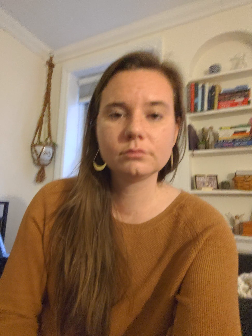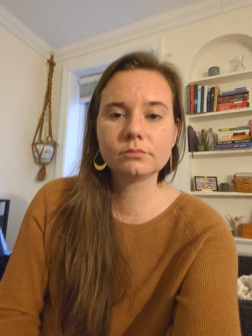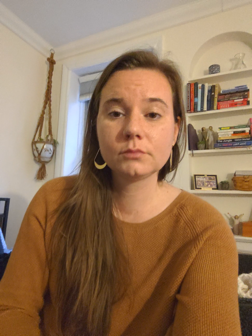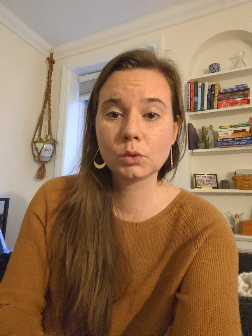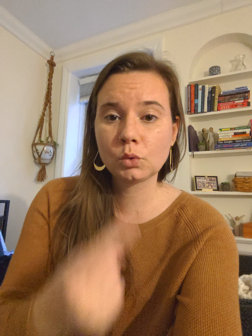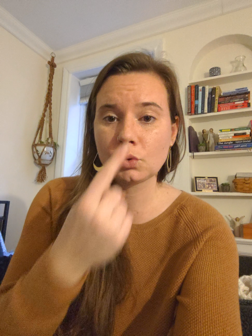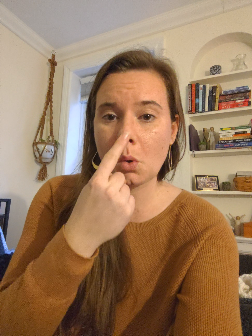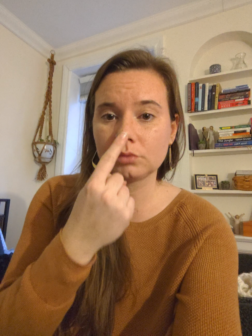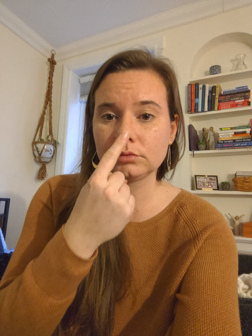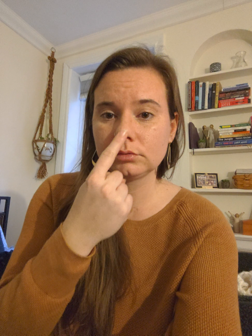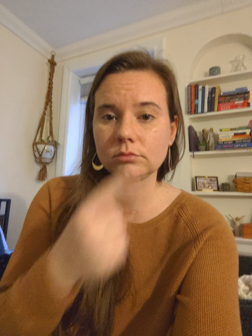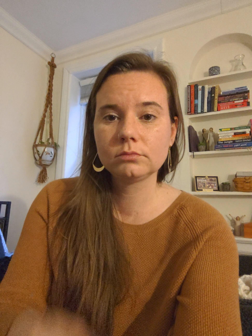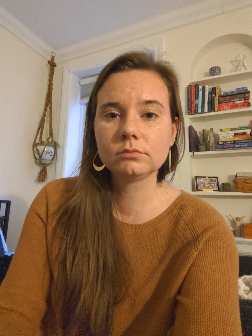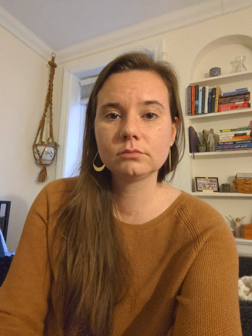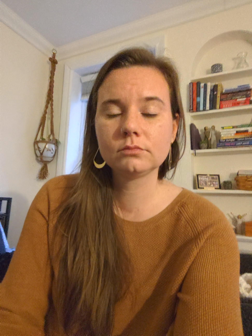nose